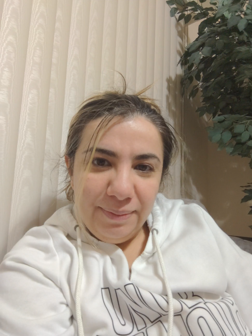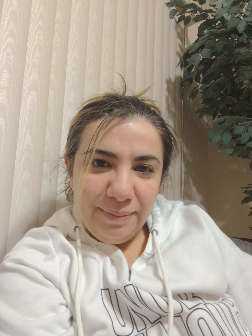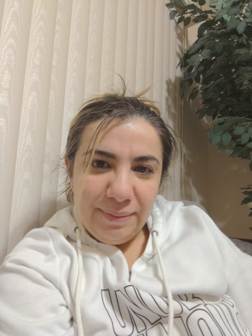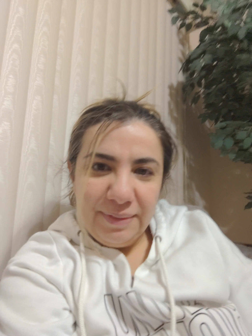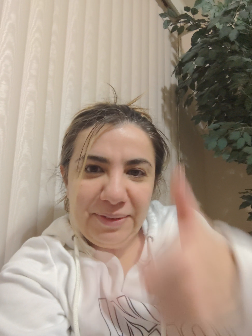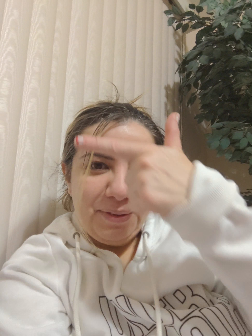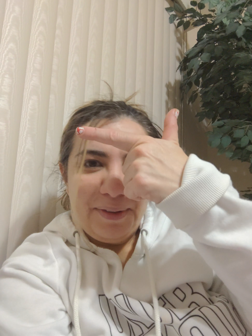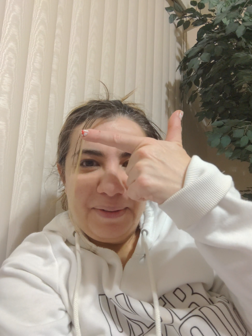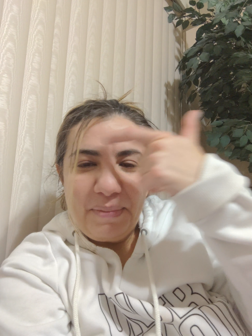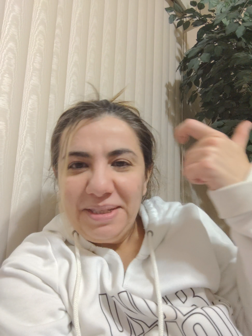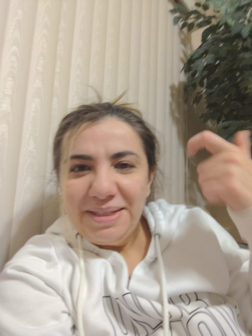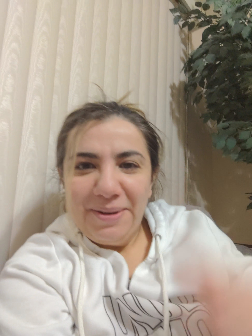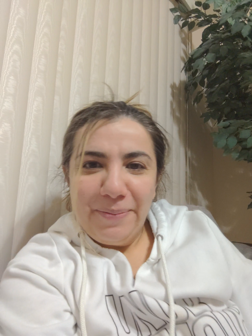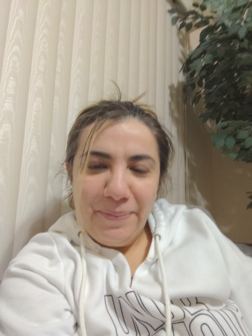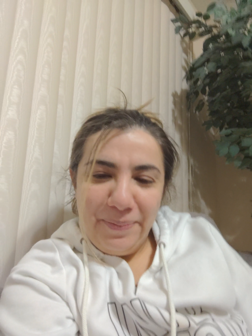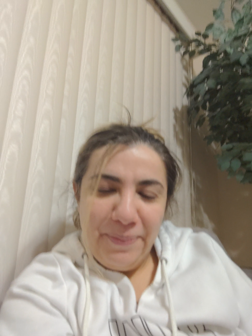because